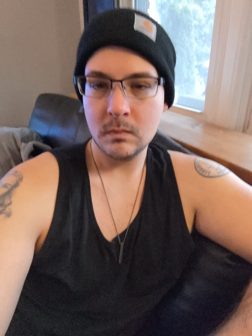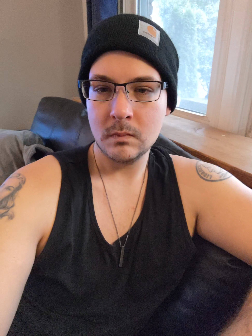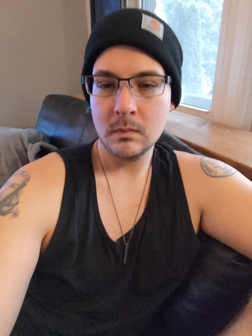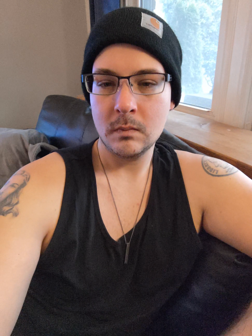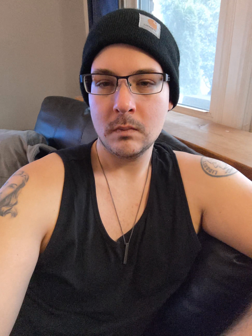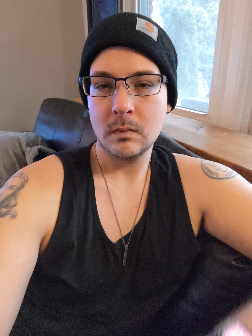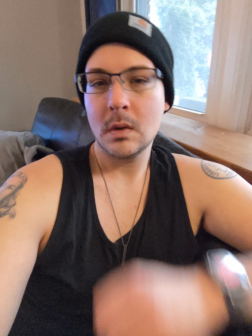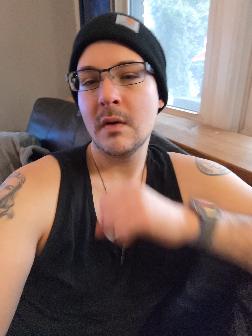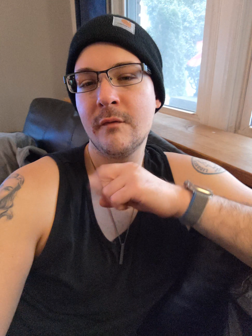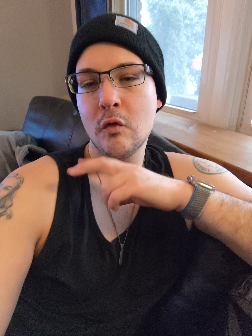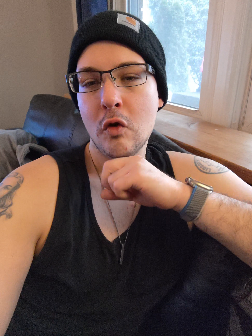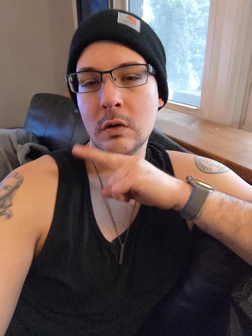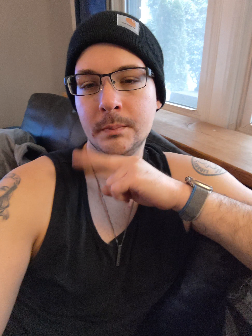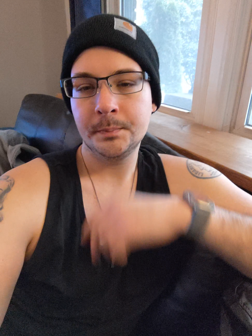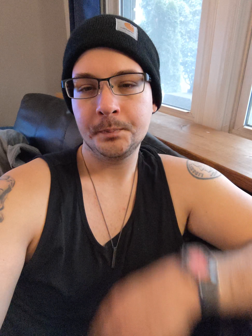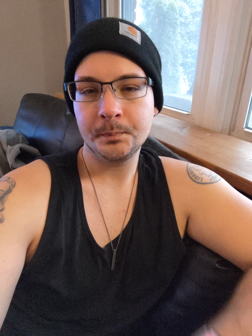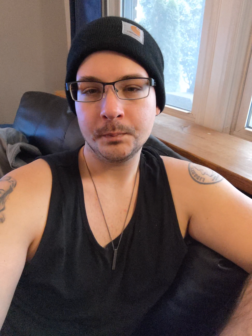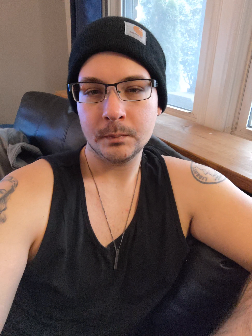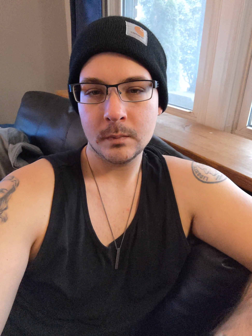frog